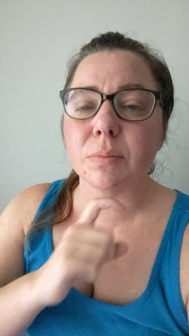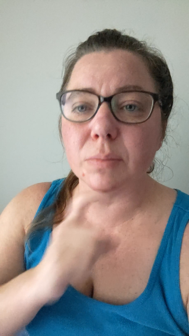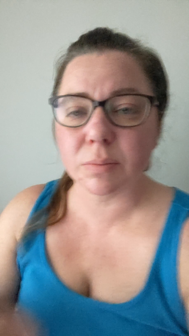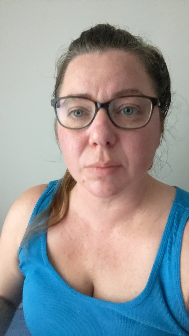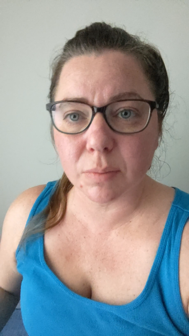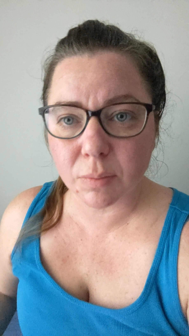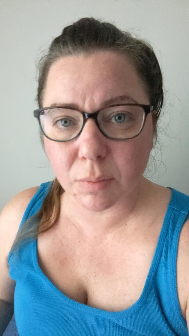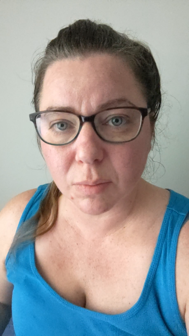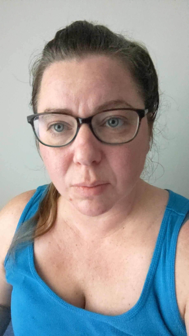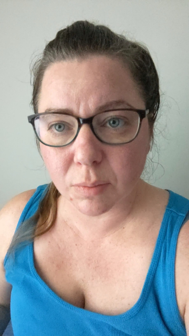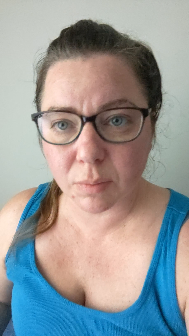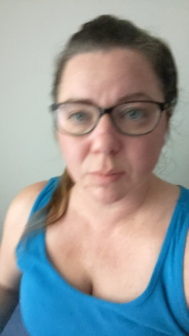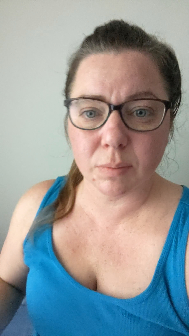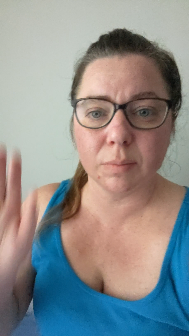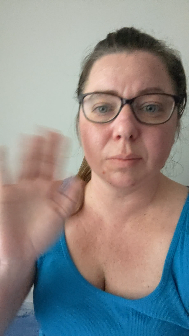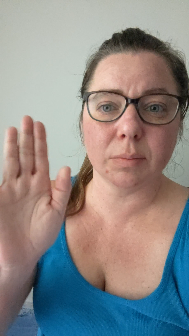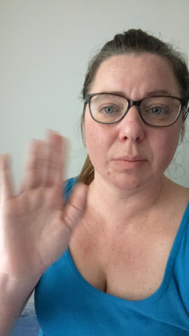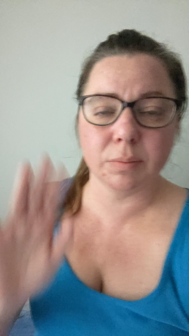hi